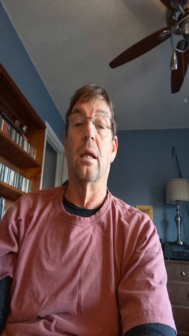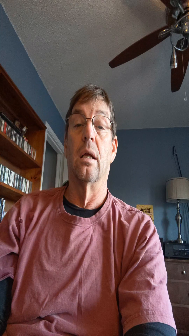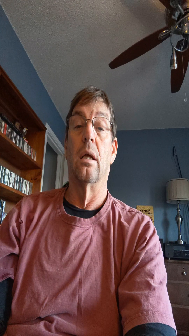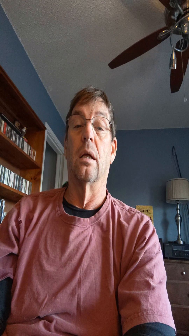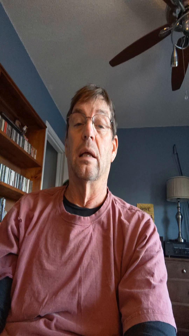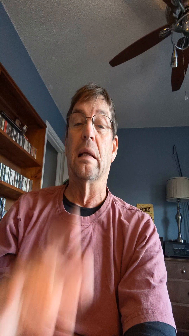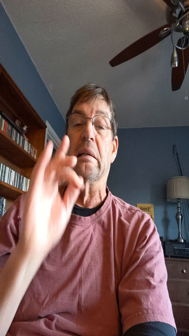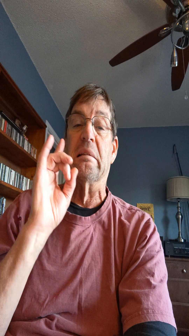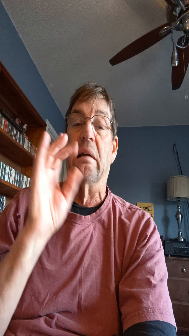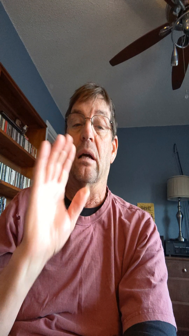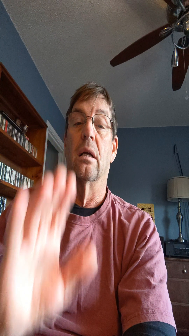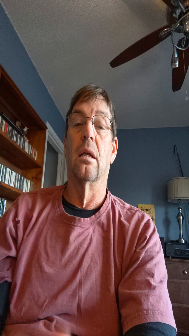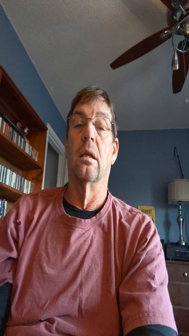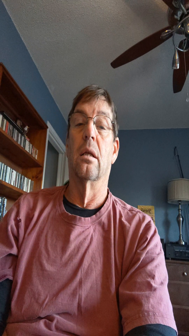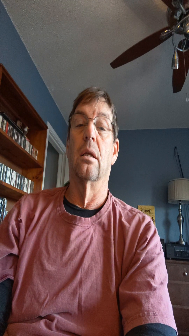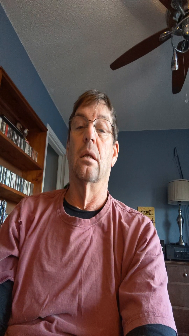yucky